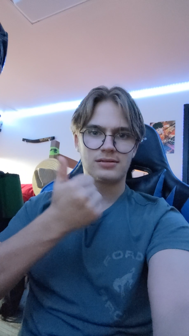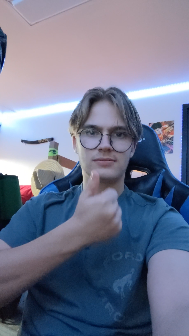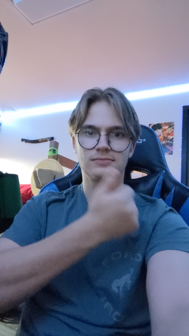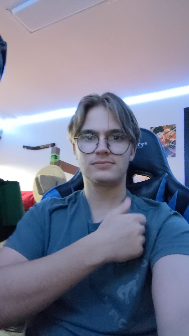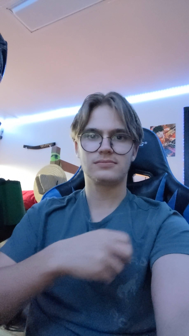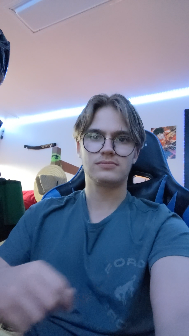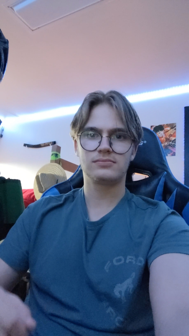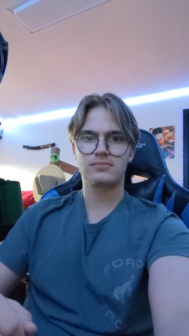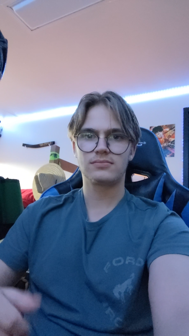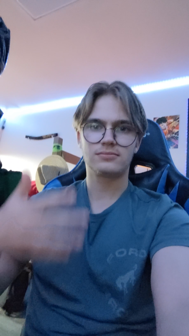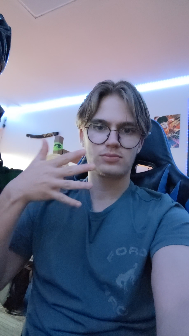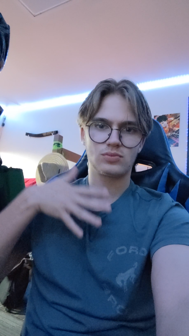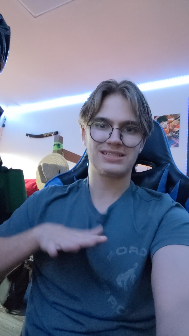dress